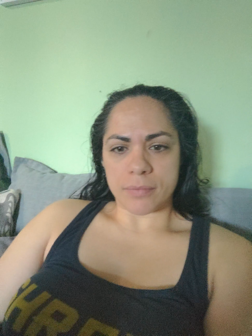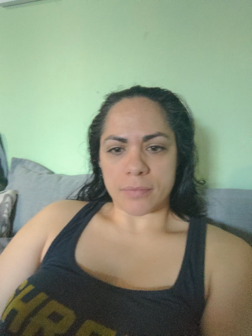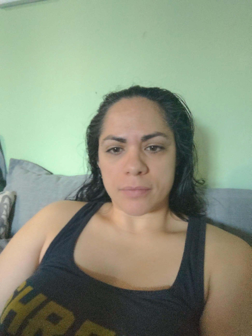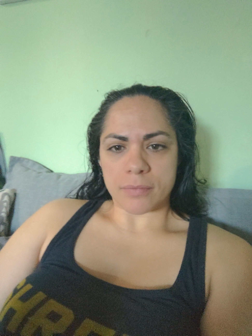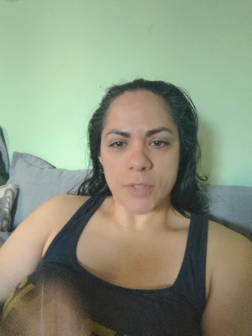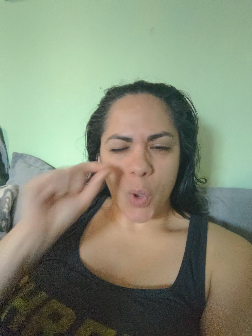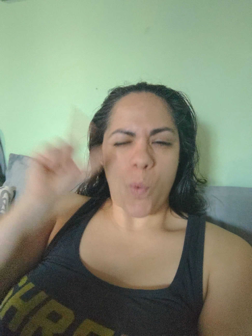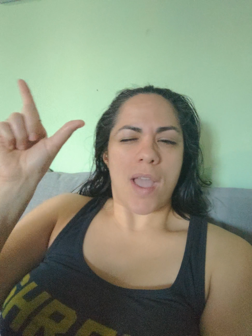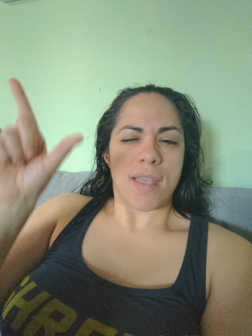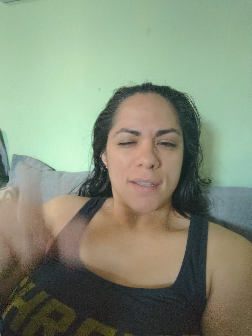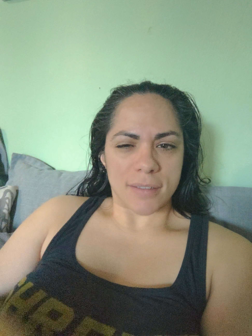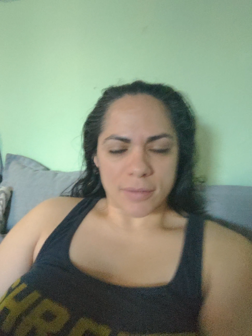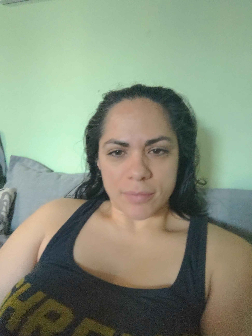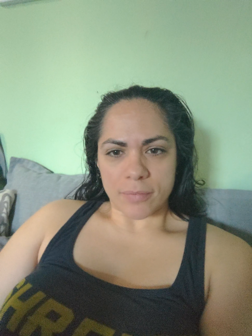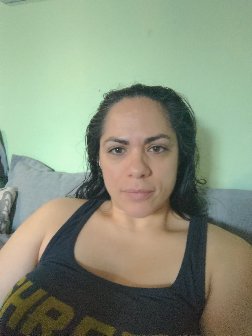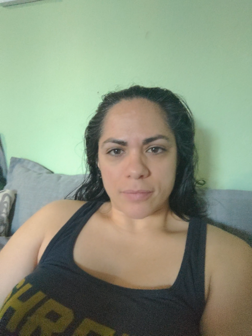awake